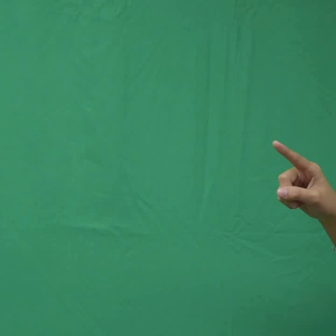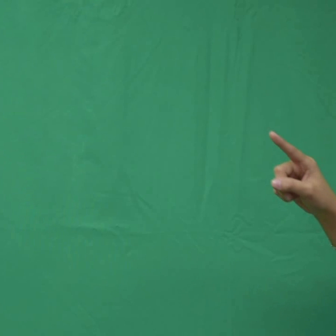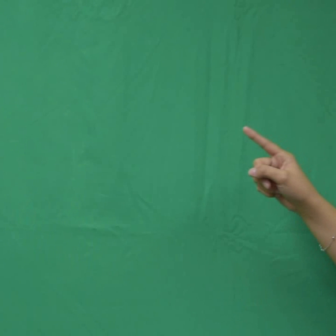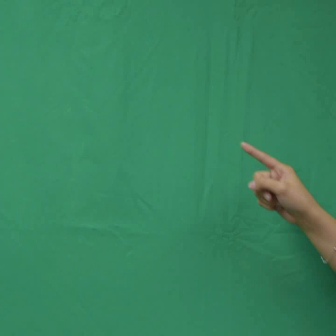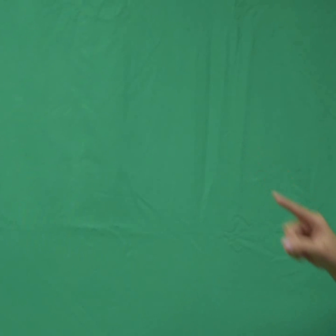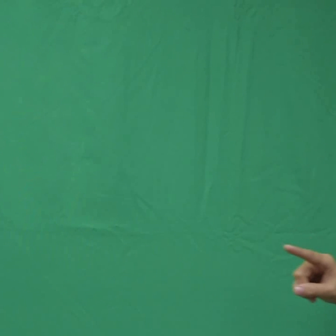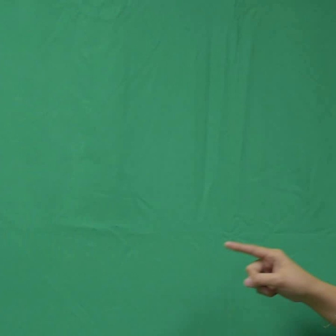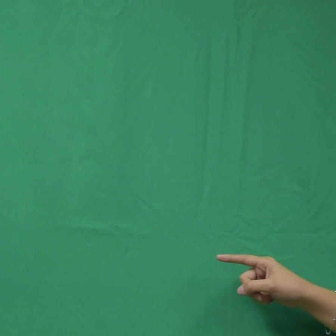Z